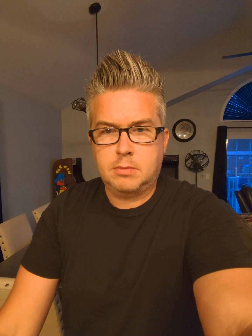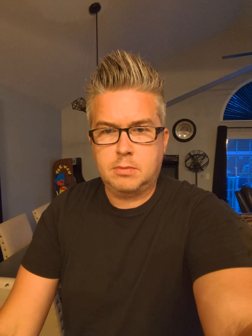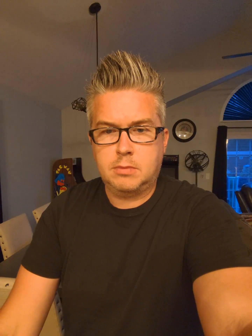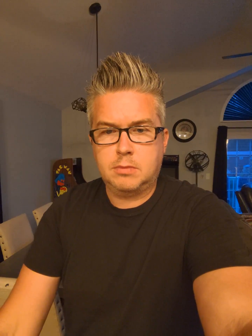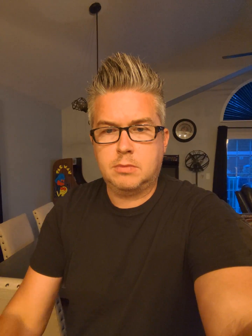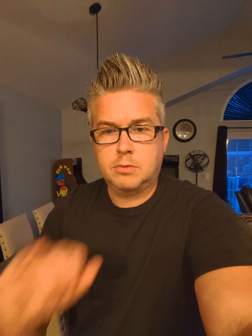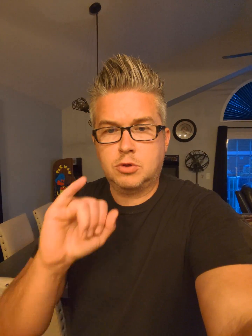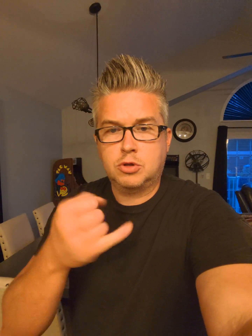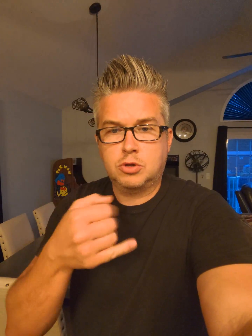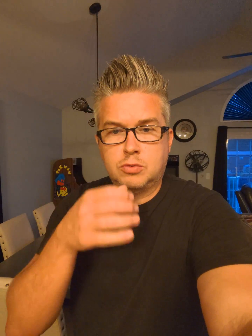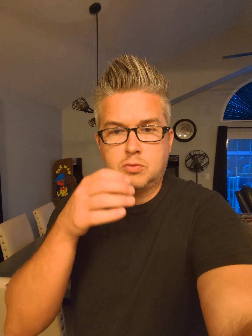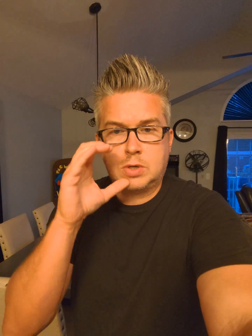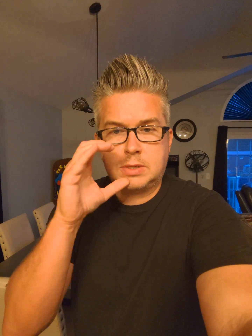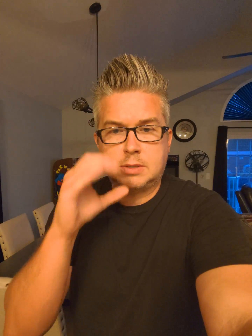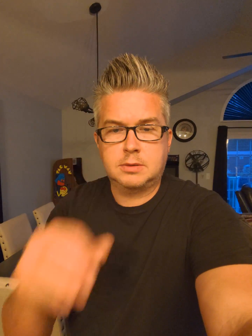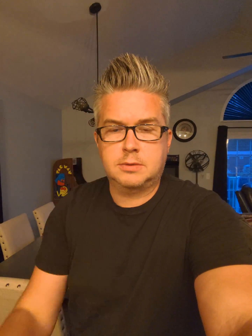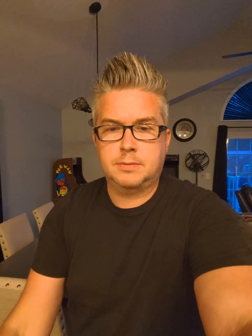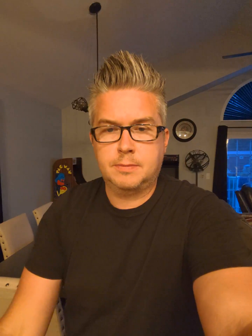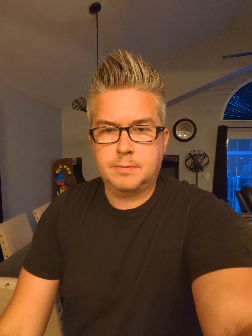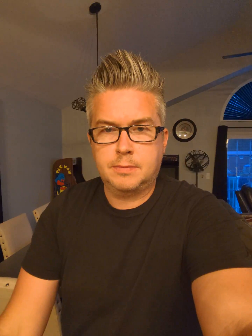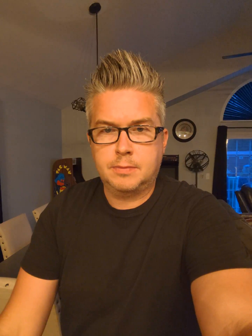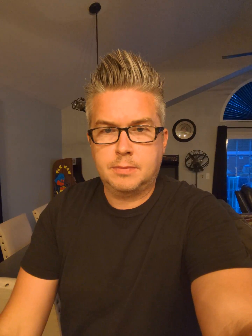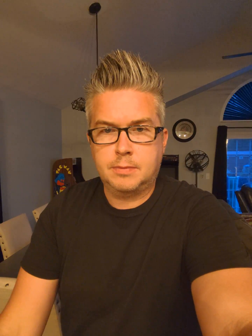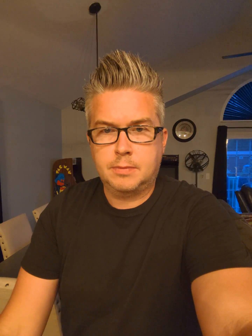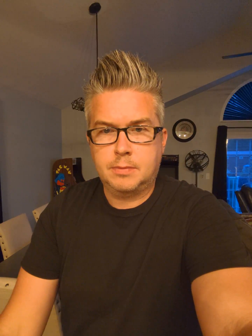juice